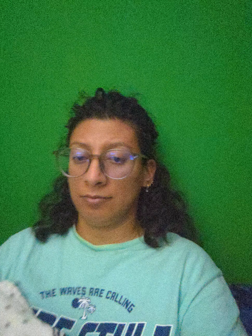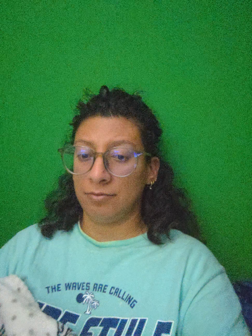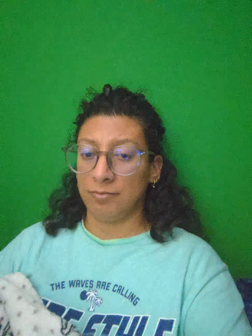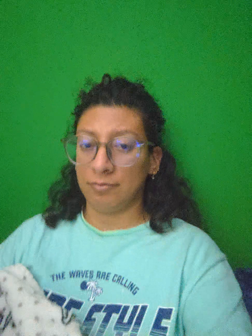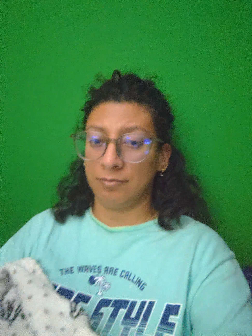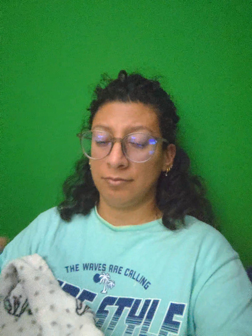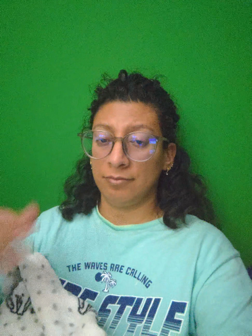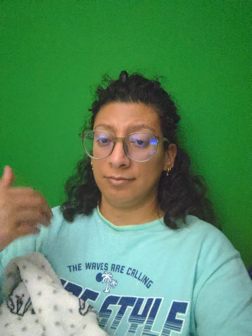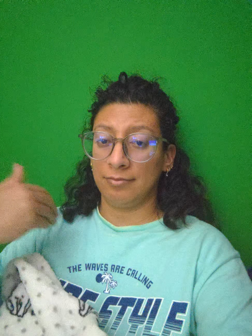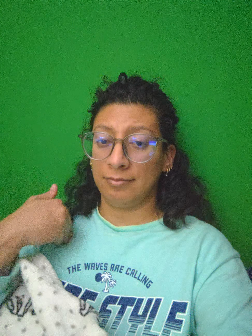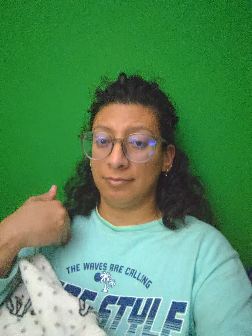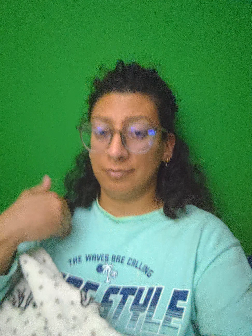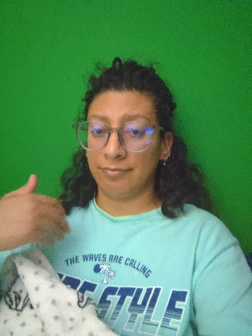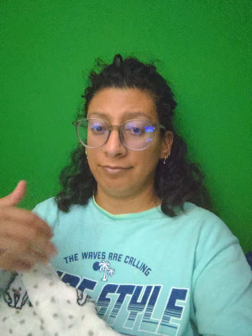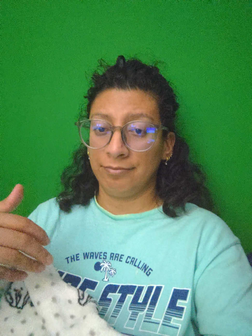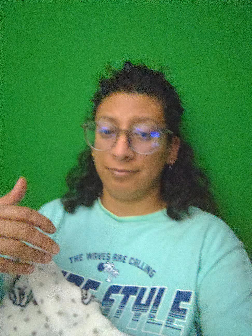have